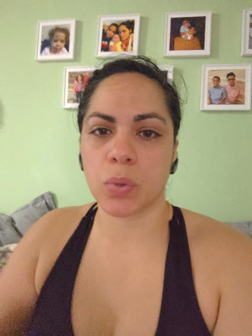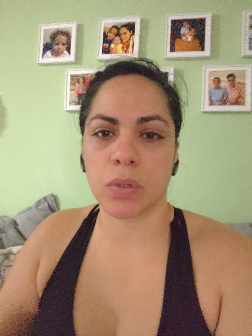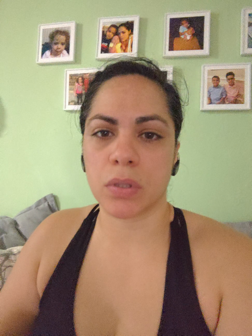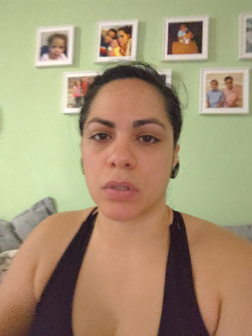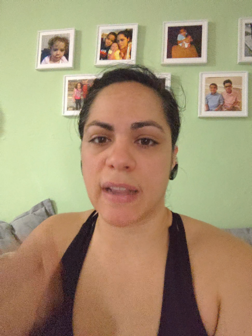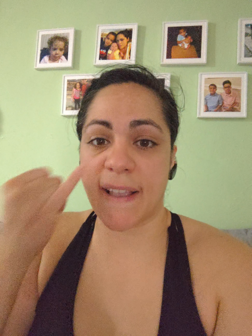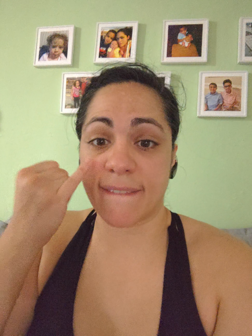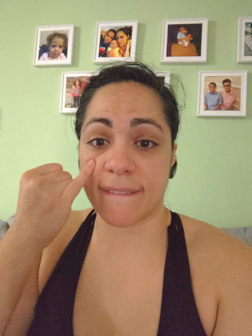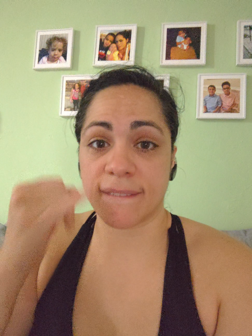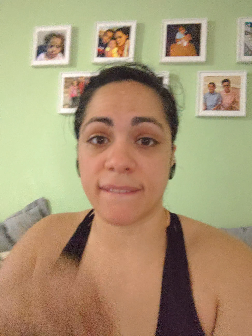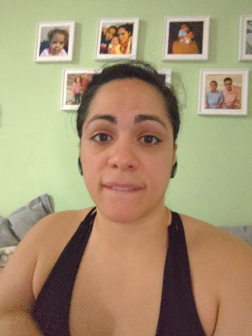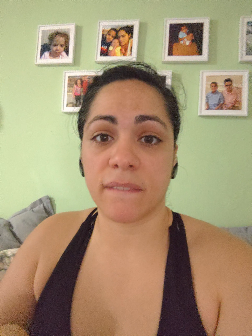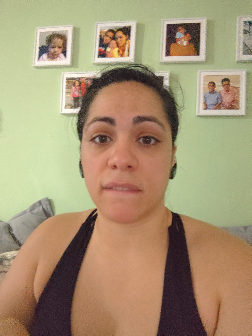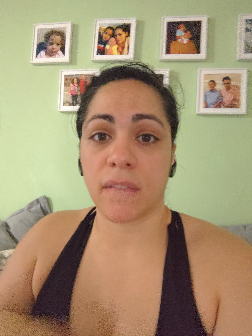if